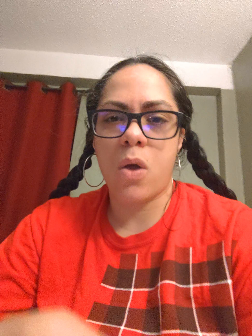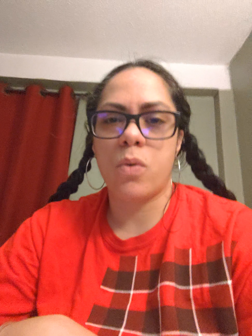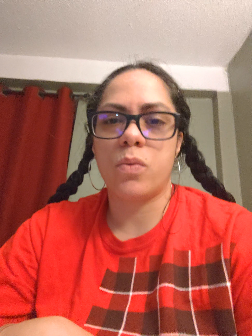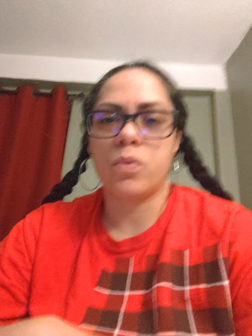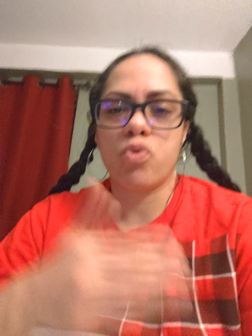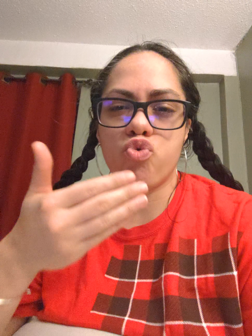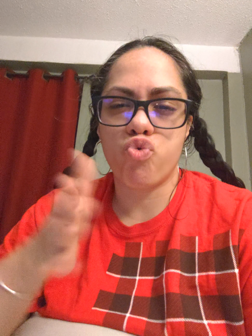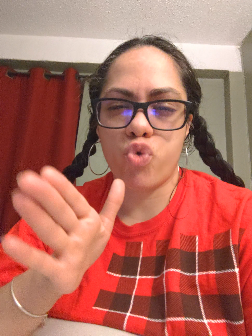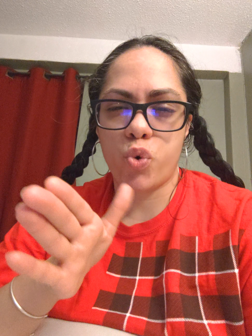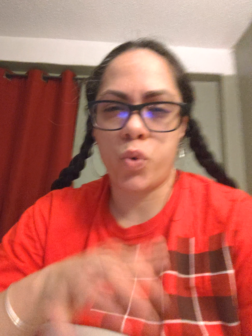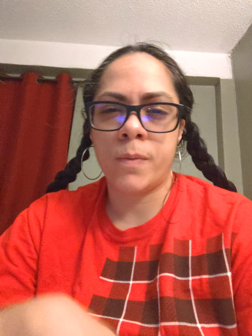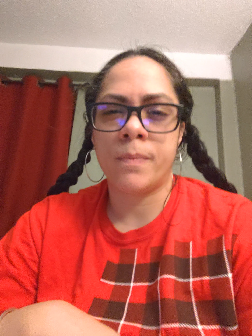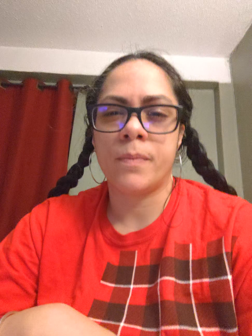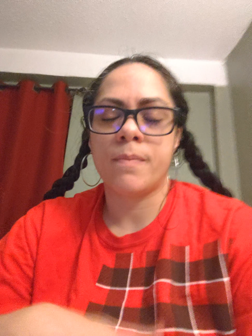room